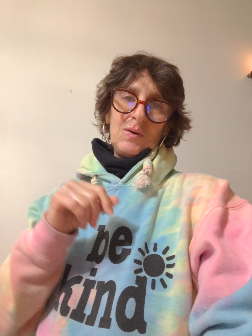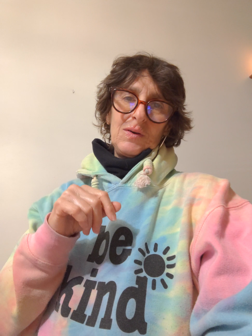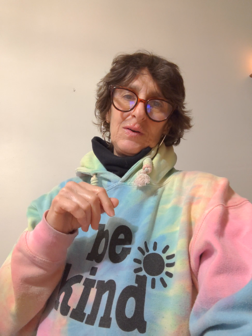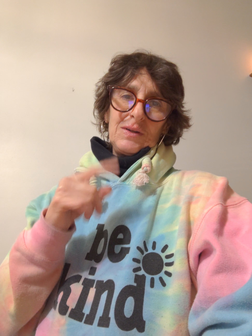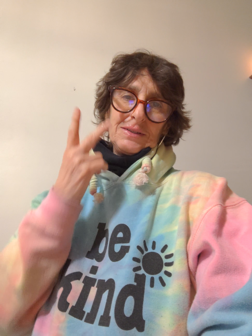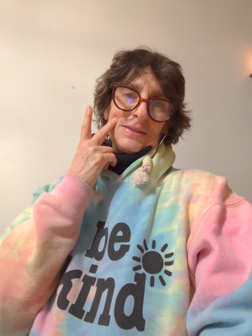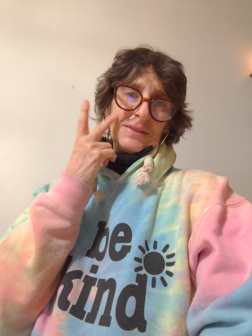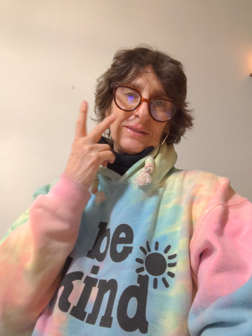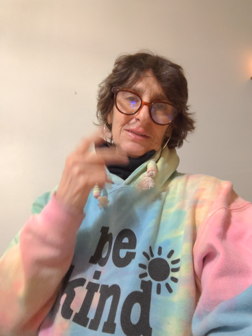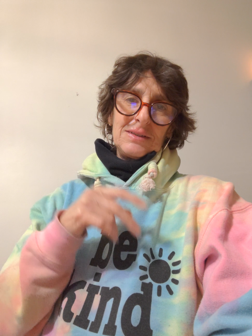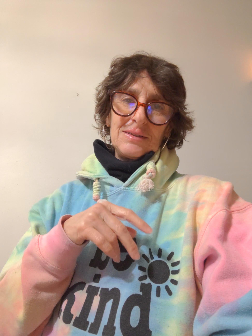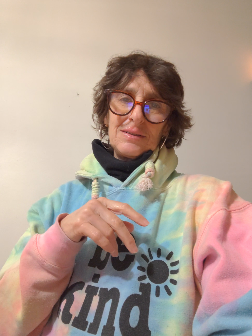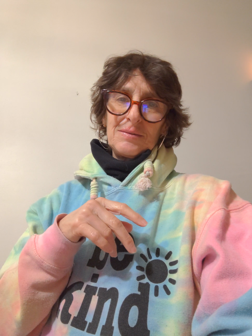see